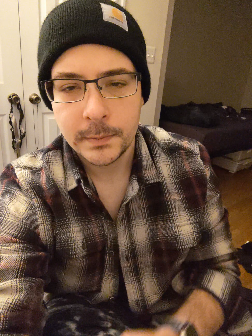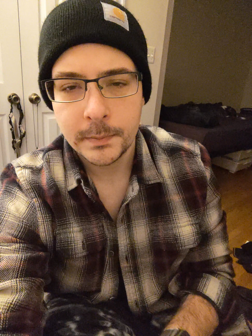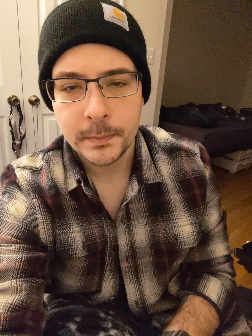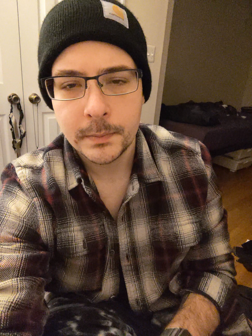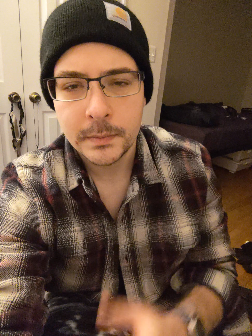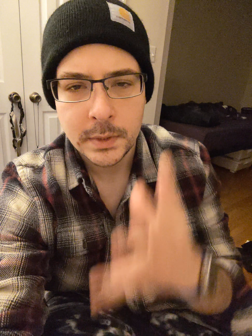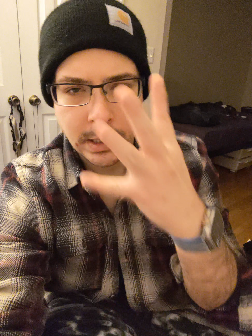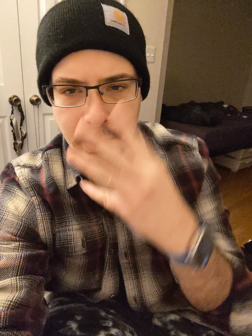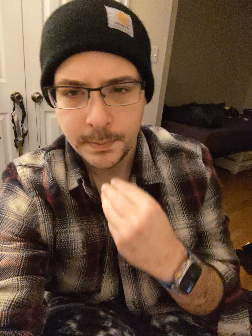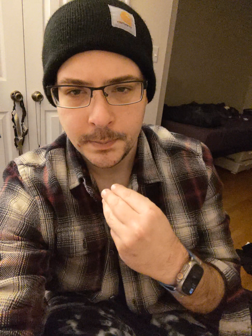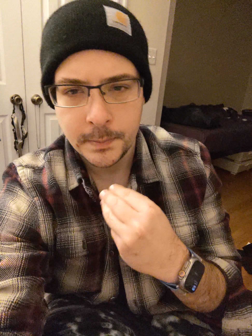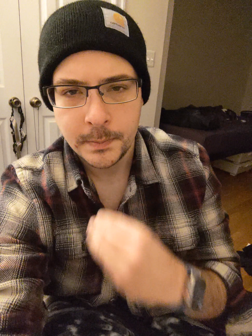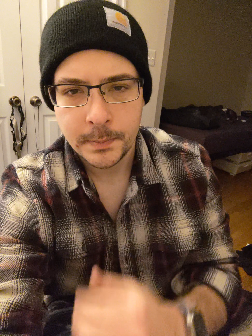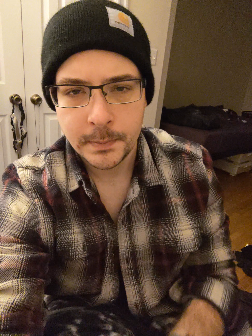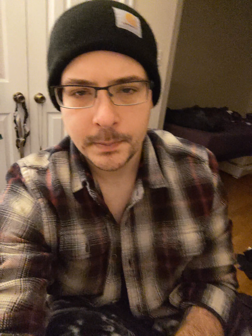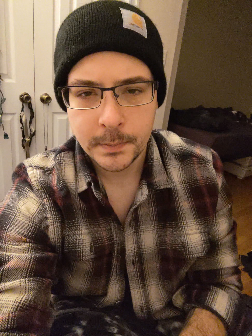sleep